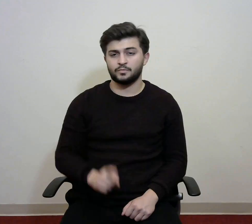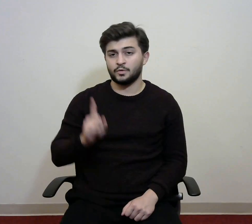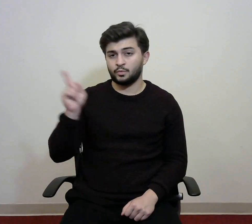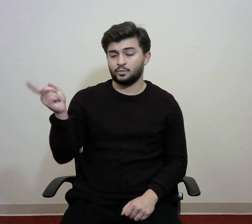O